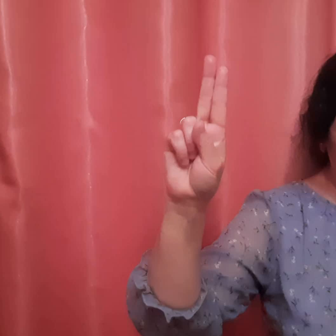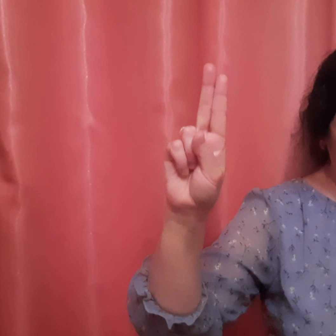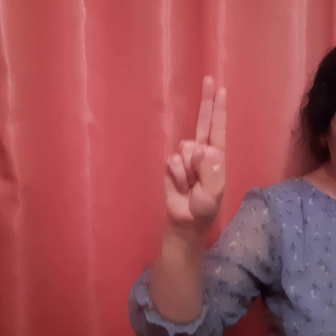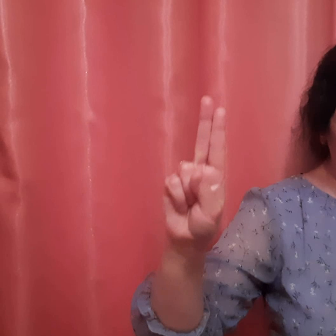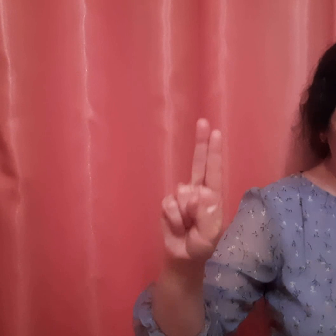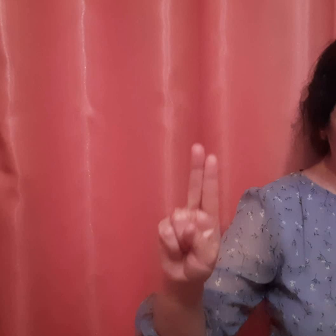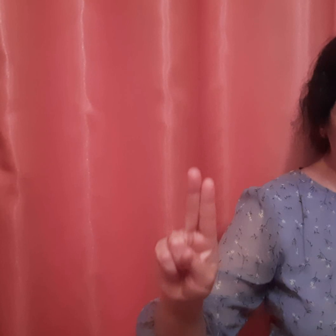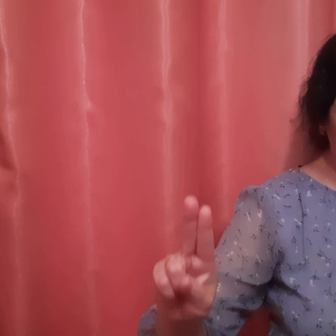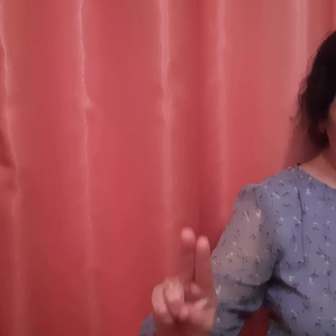Ц